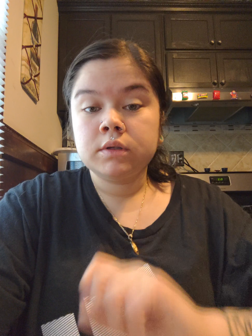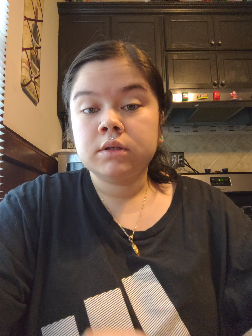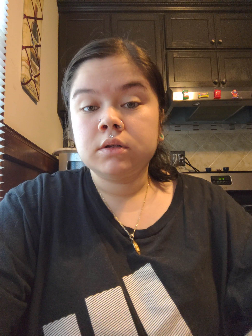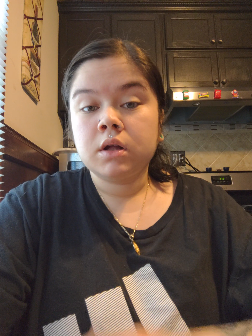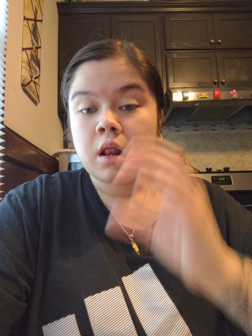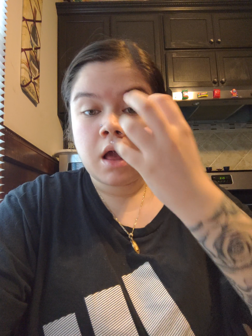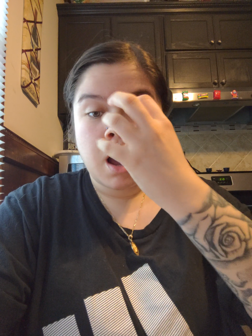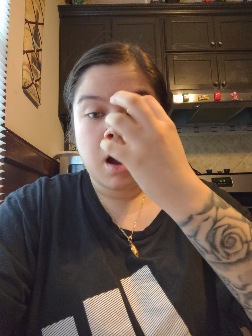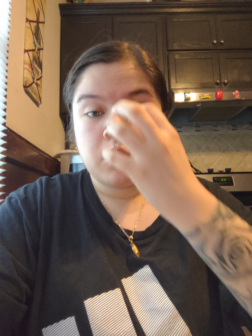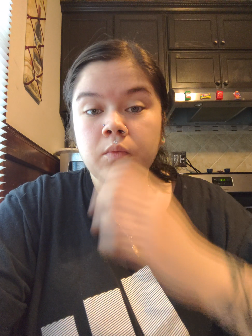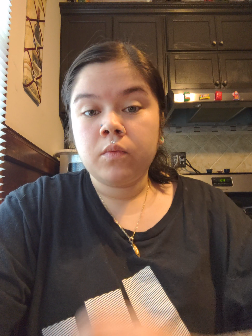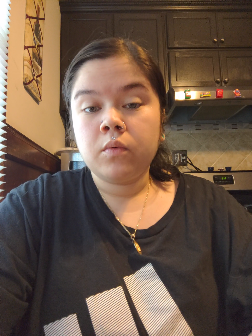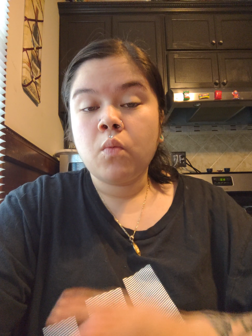clown